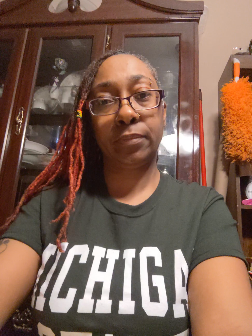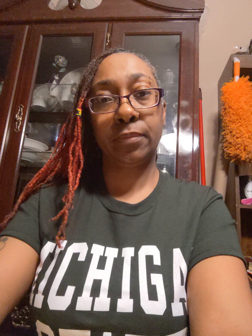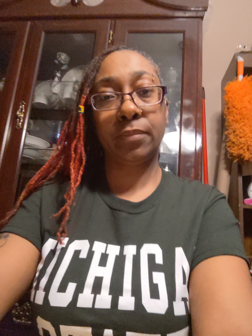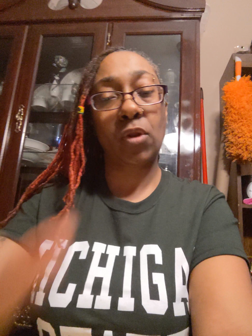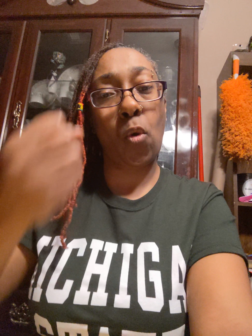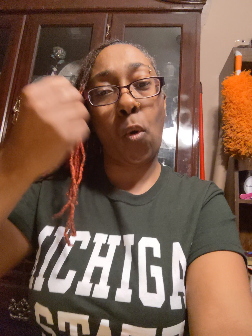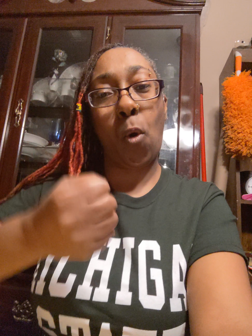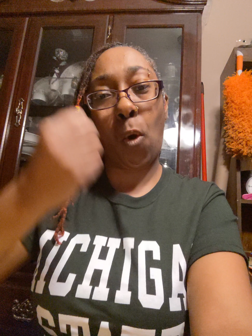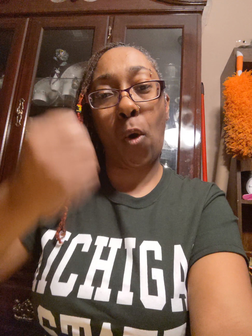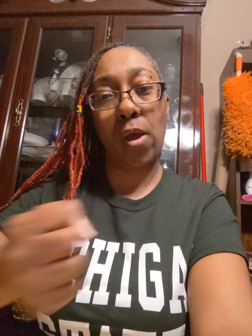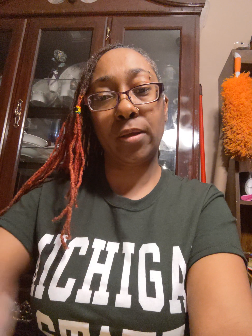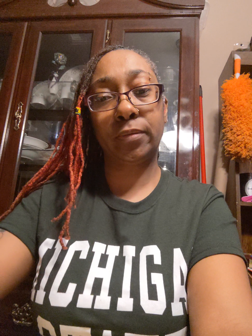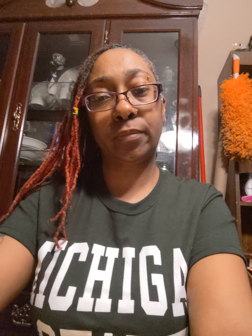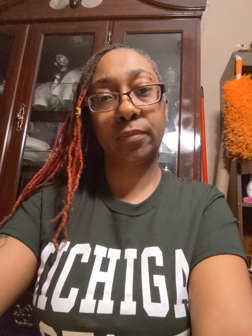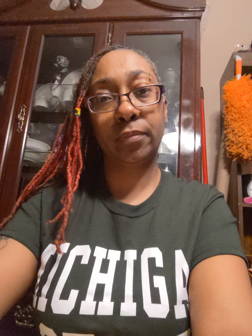car